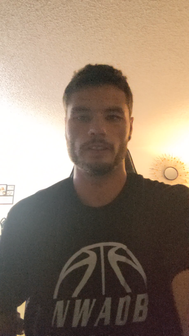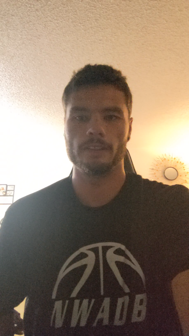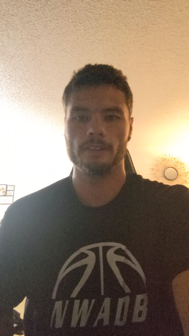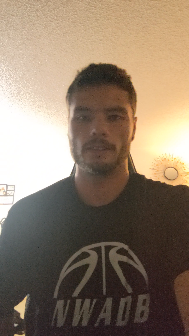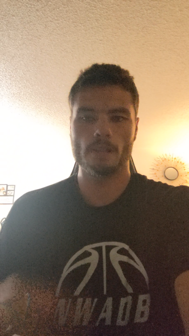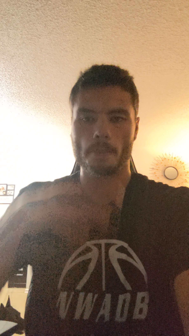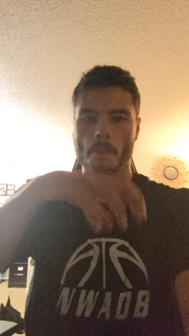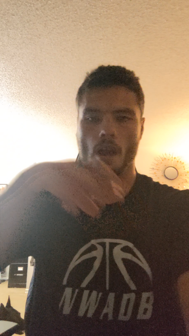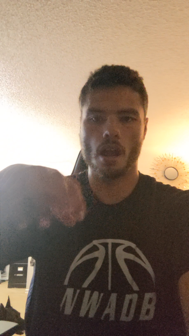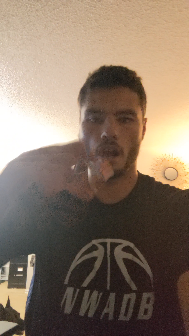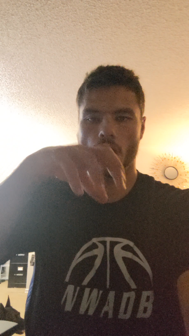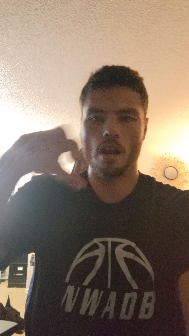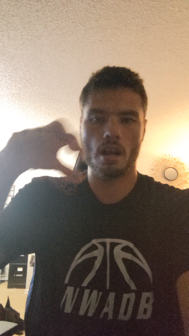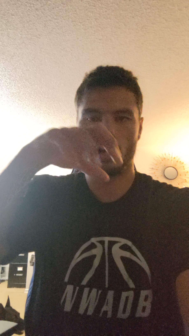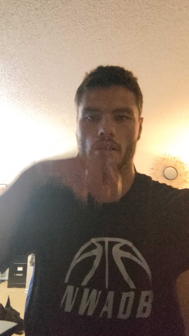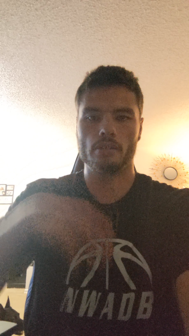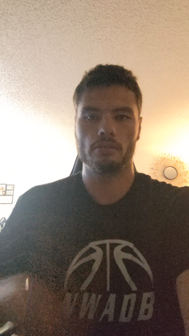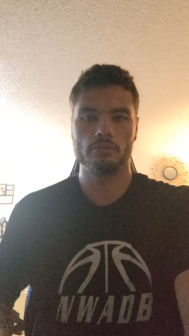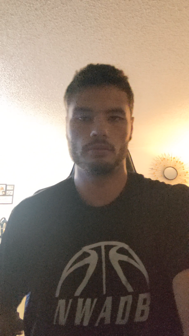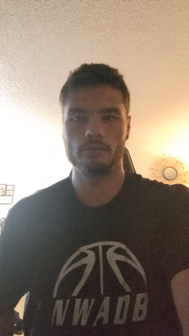block